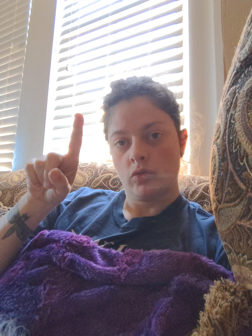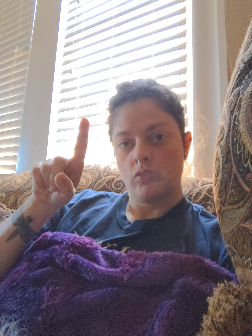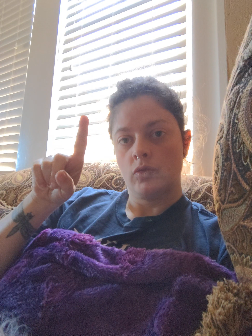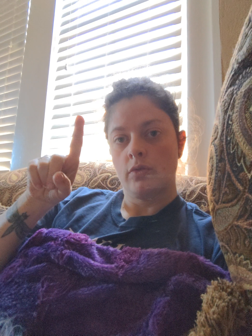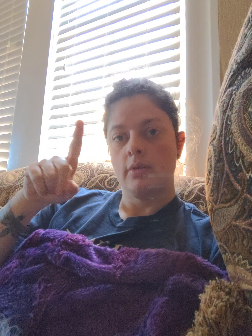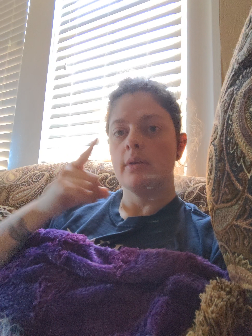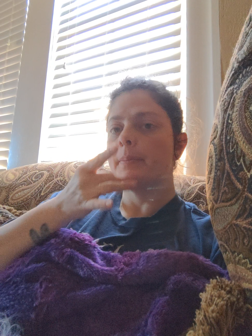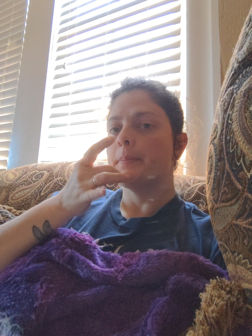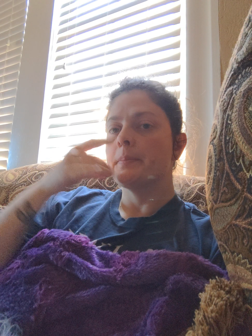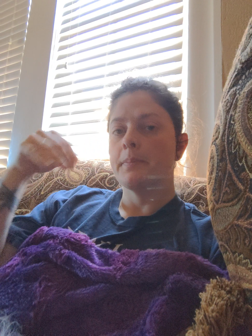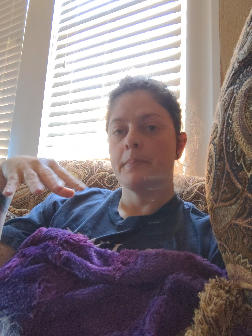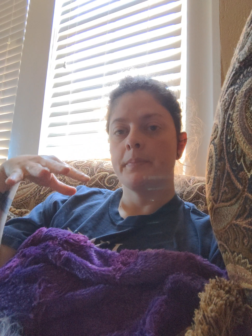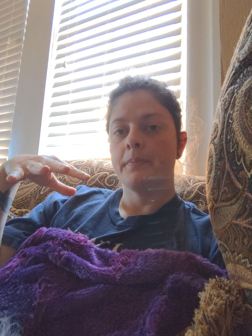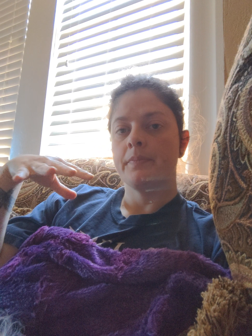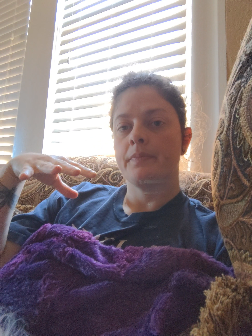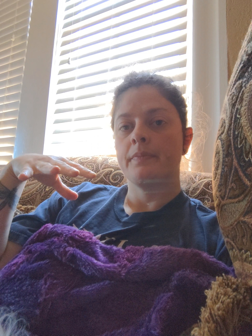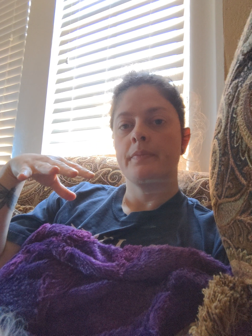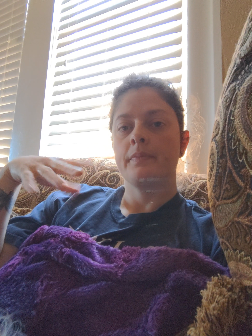lamp